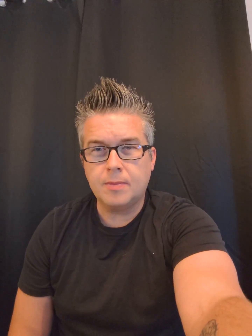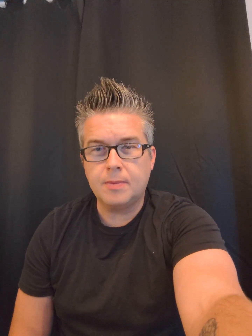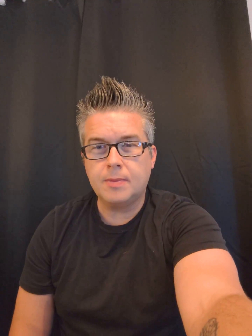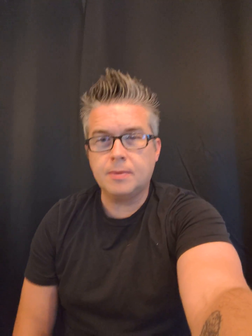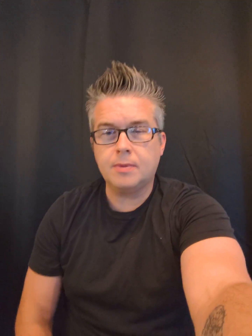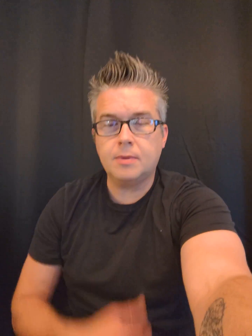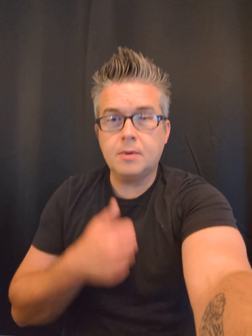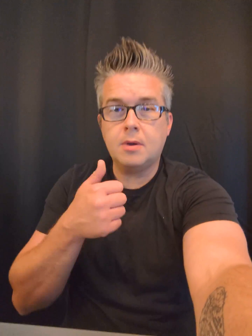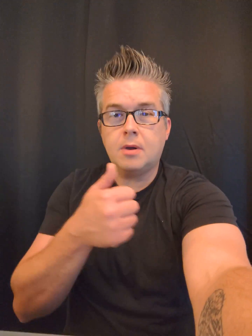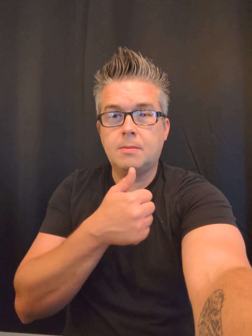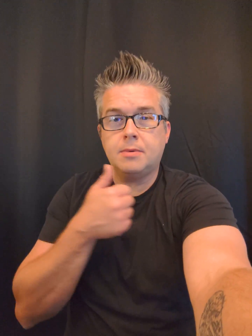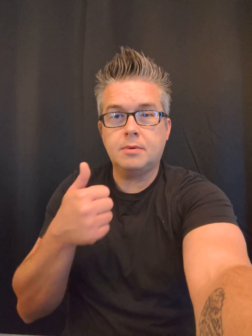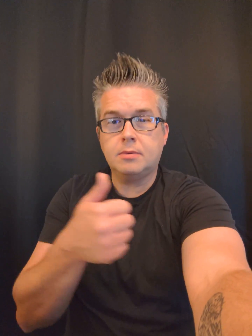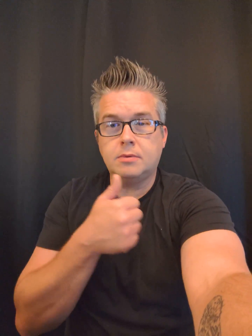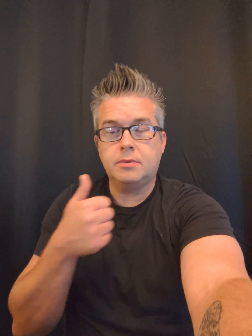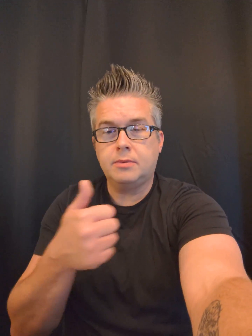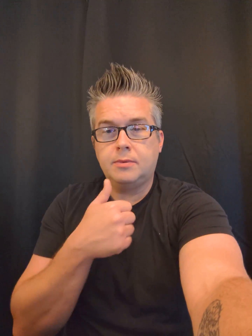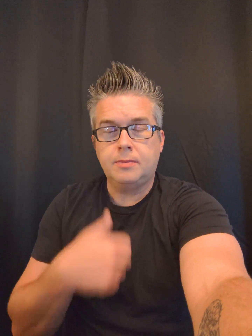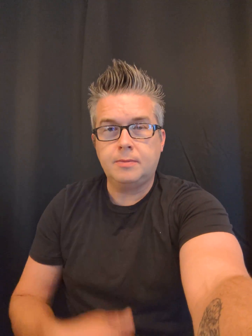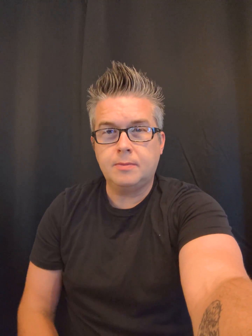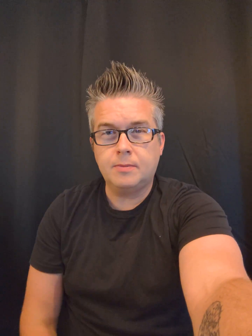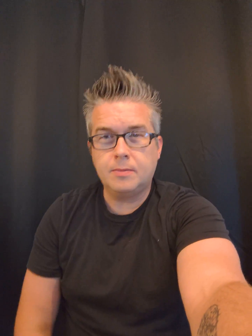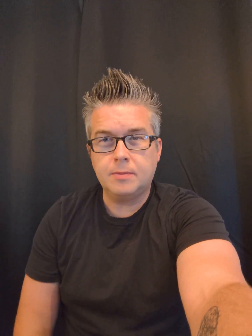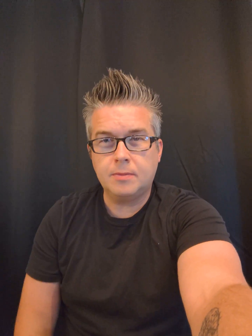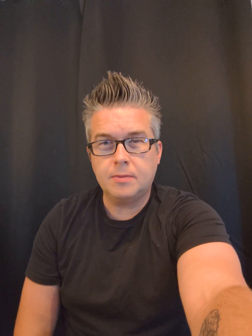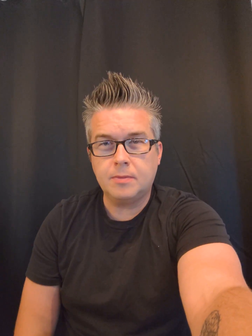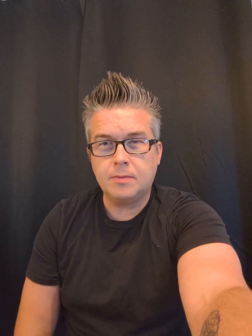basement